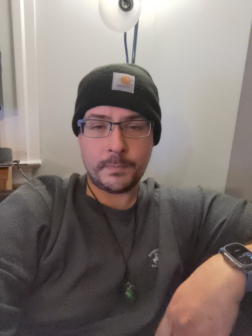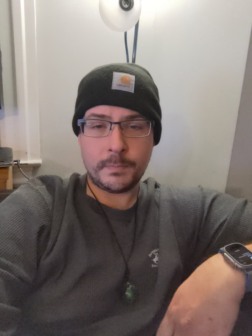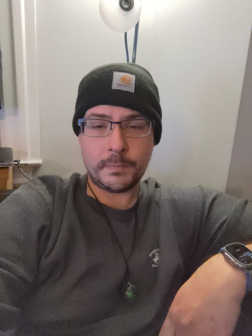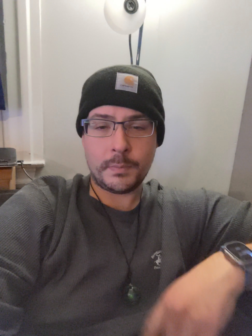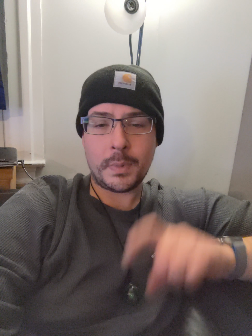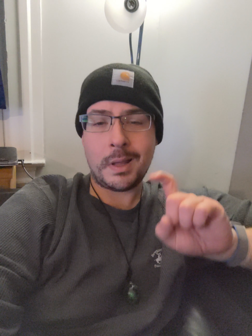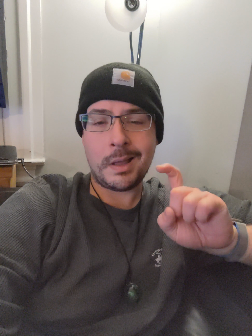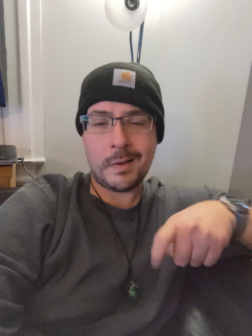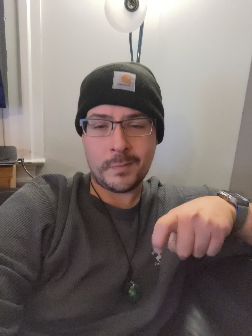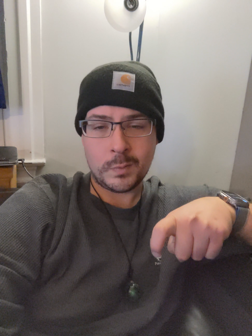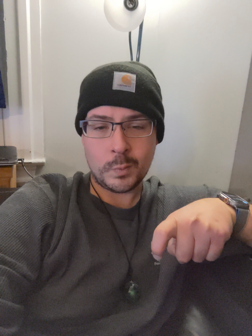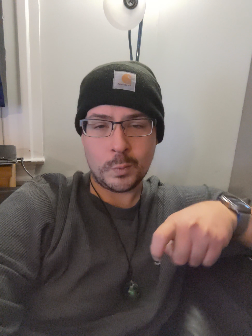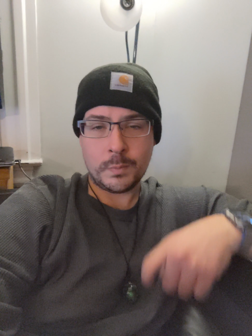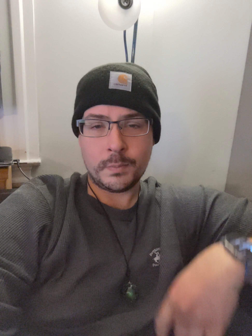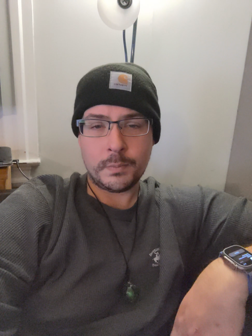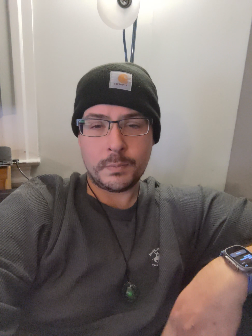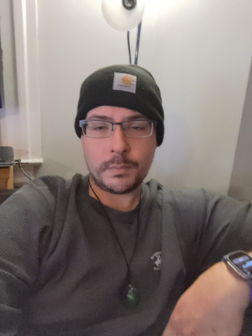have to